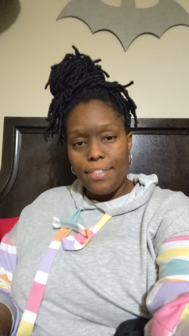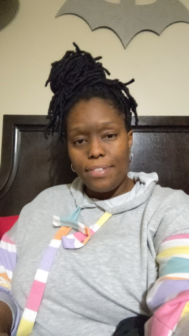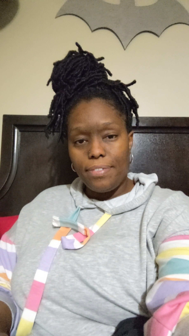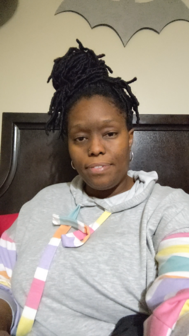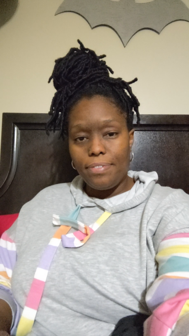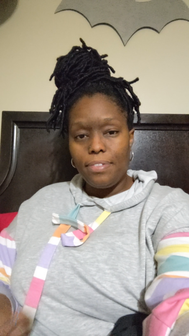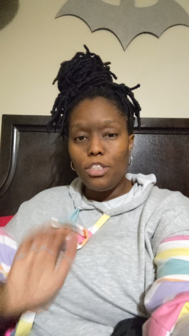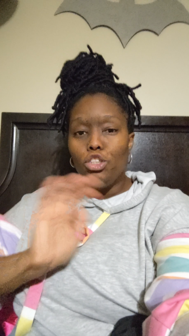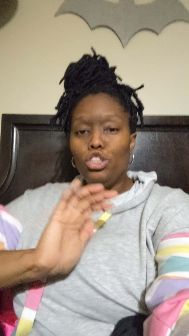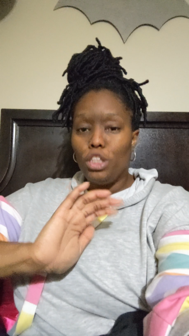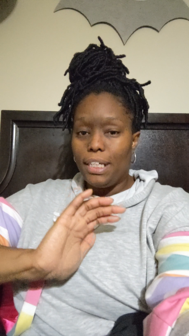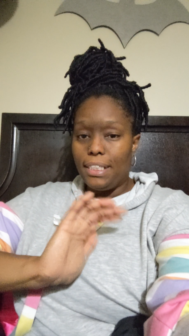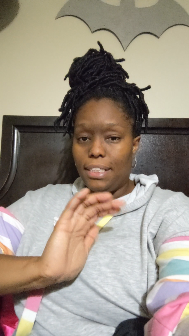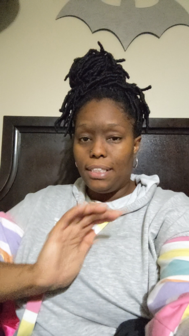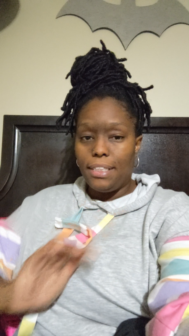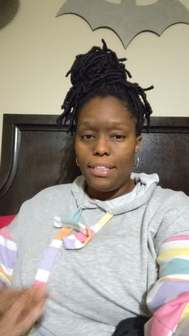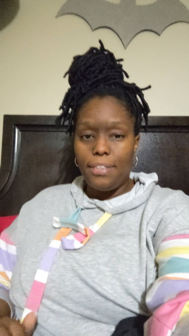cheese